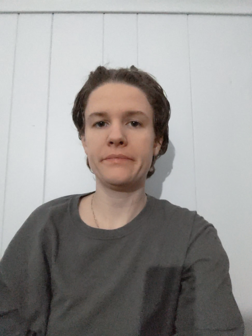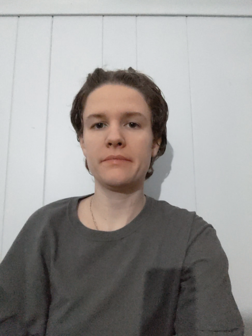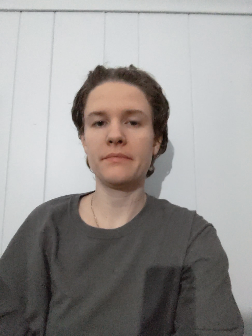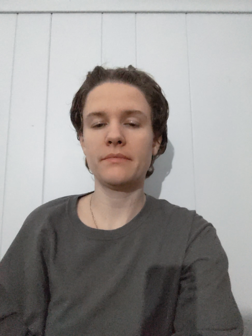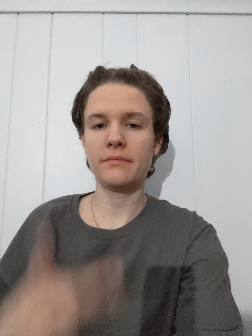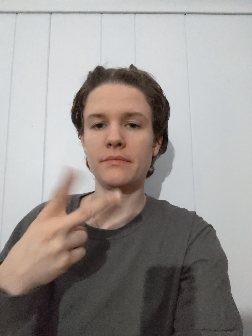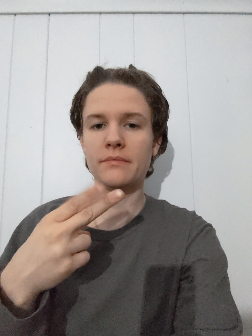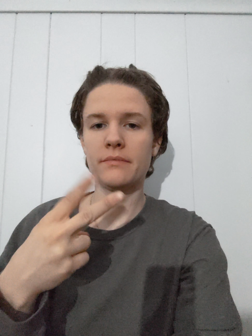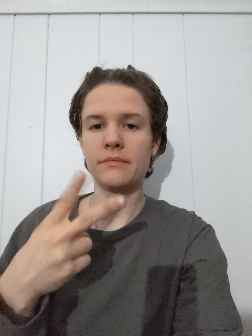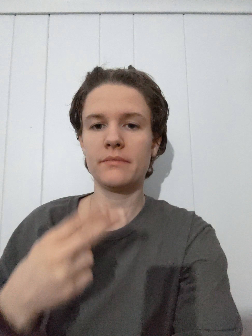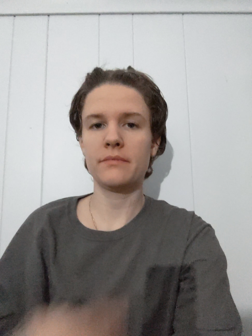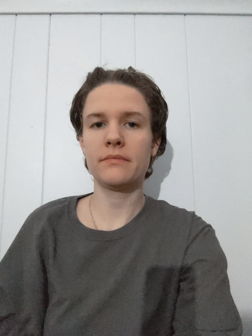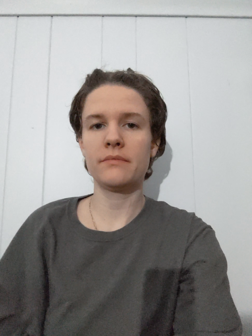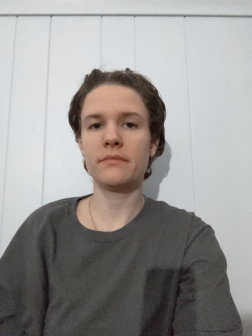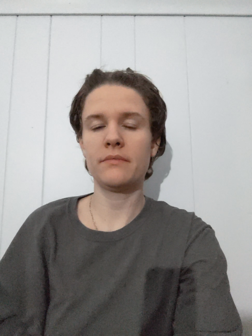scissors